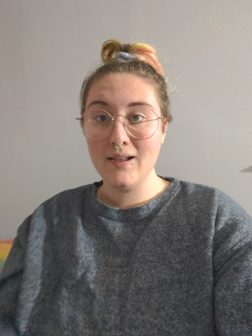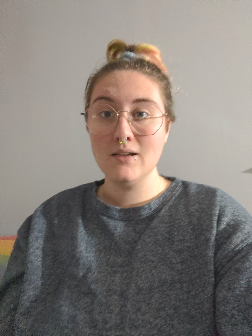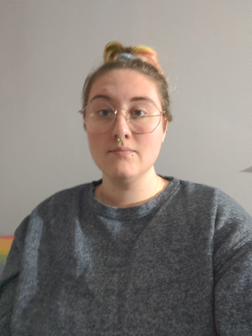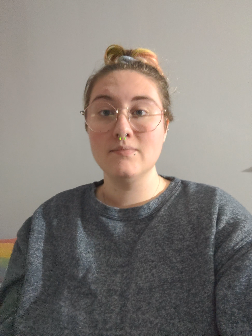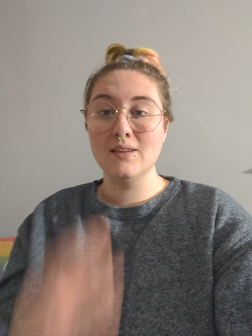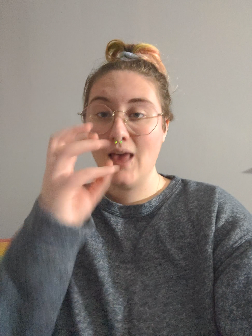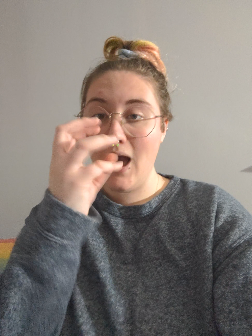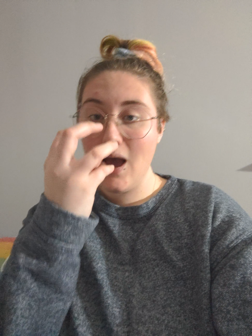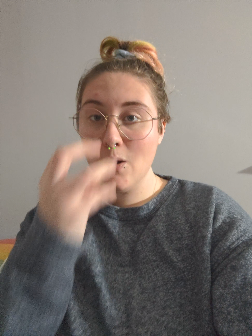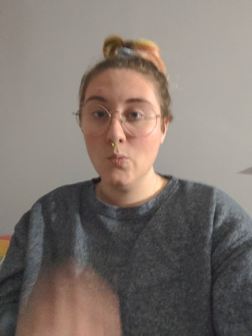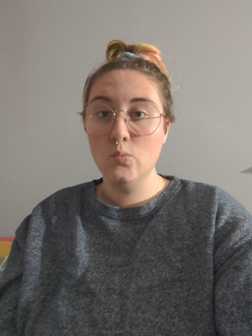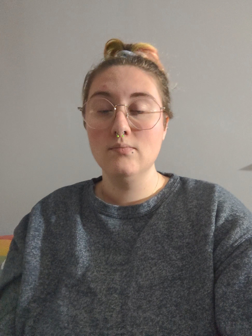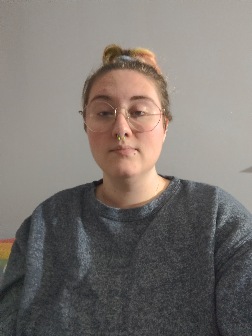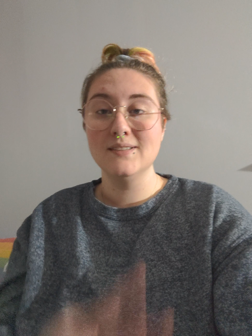clown